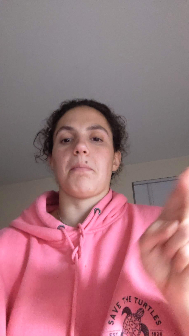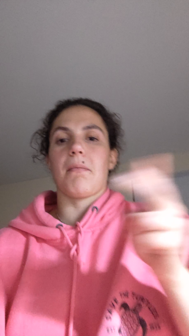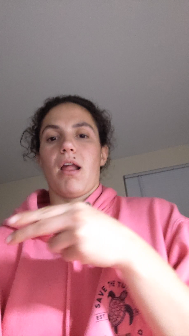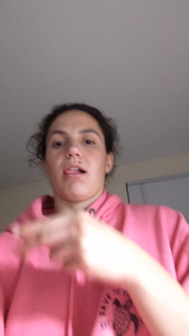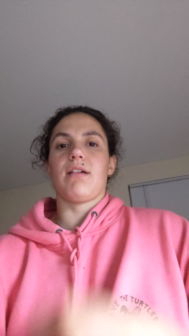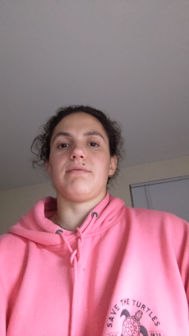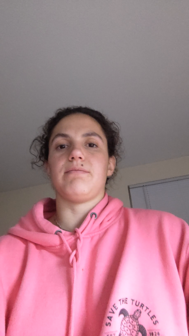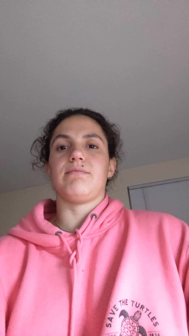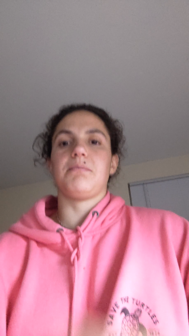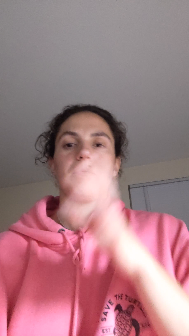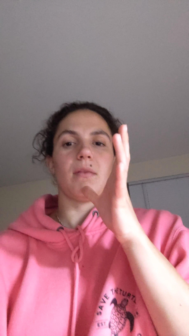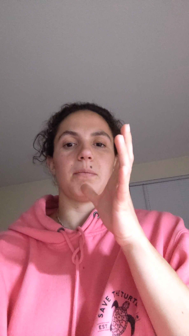mommy